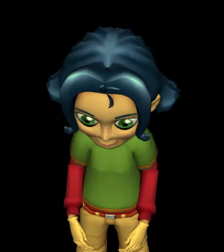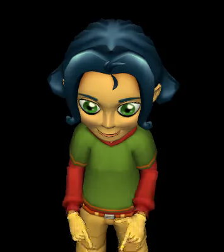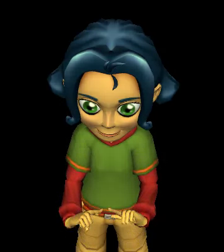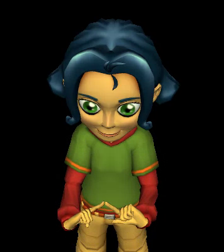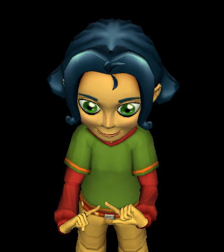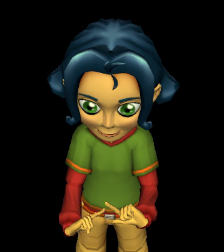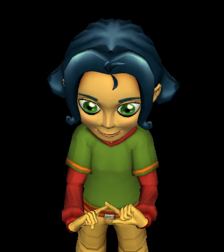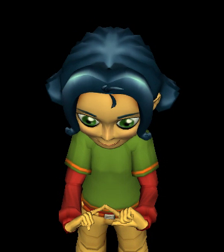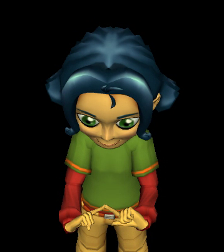دائرة